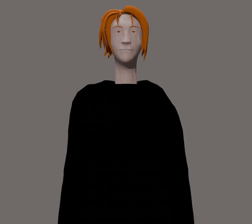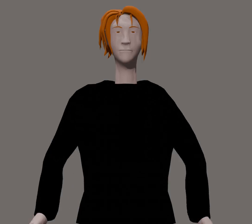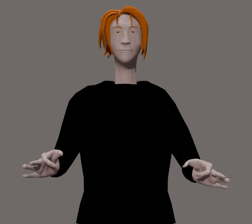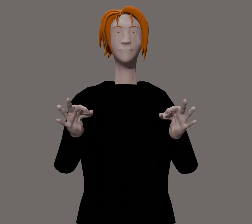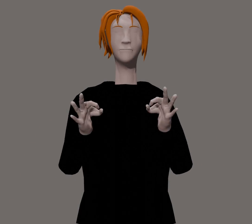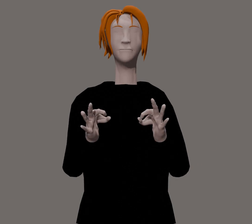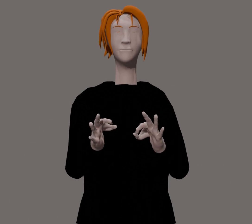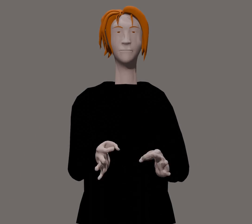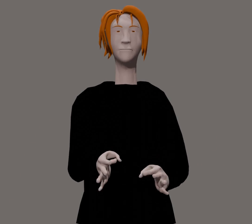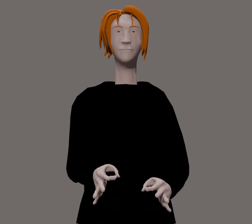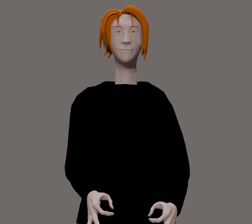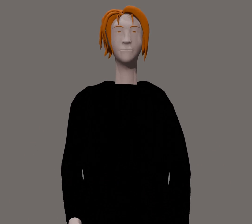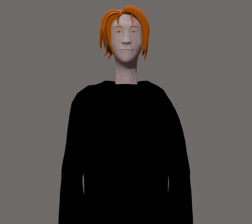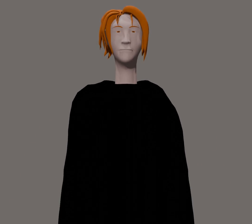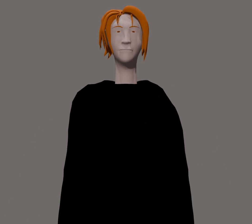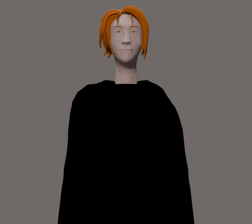Confirm